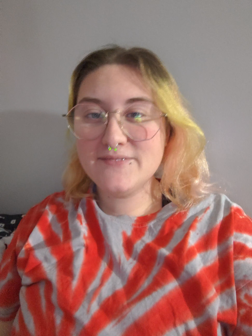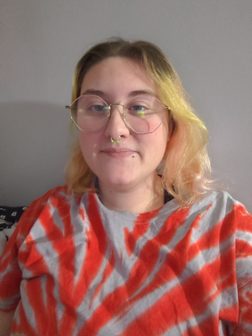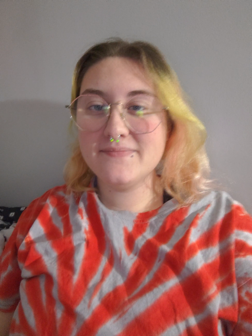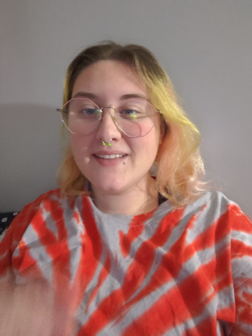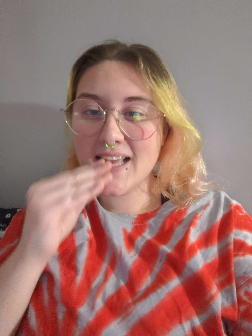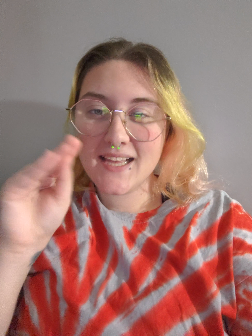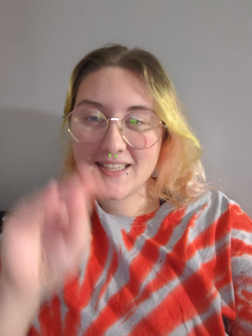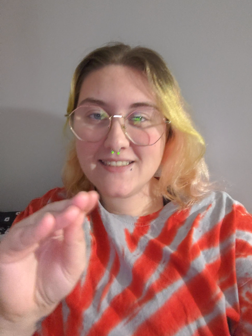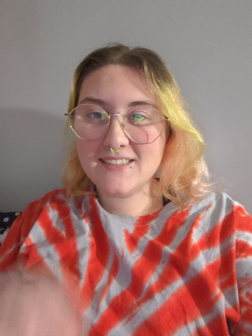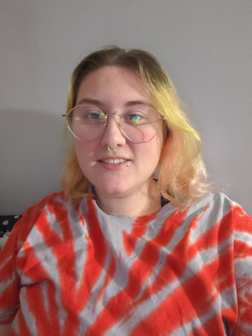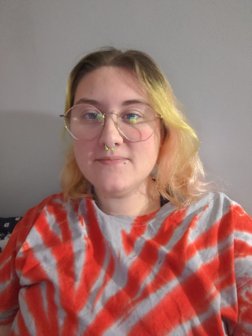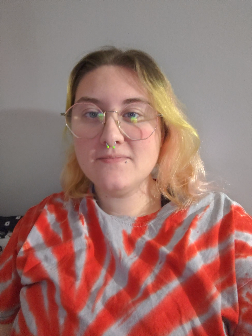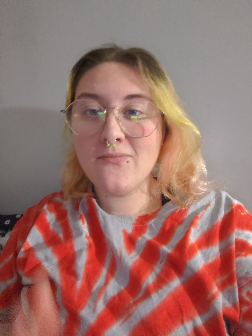kiss